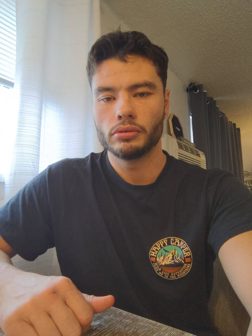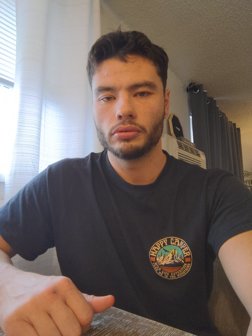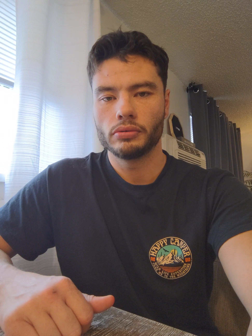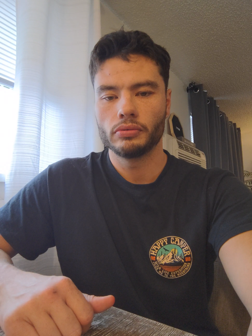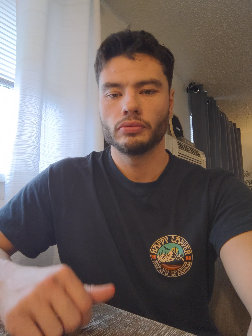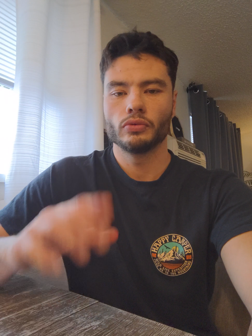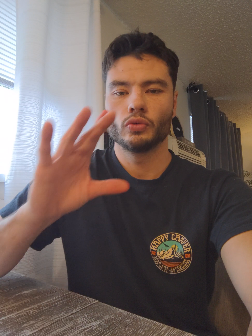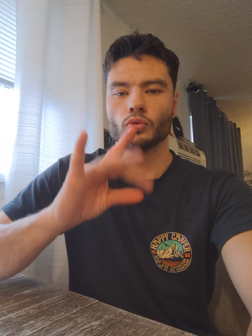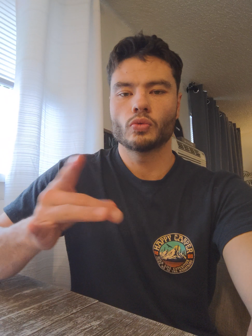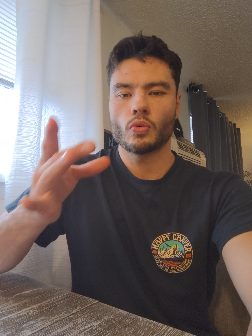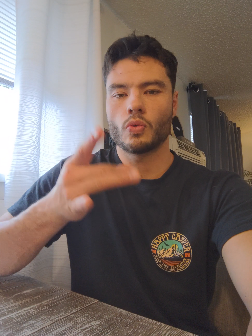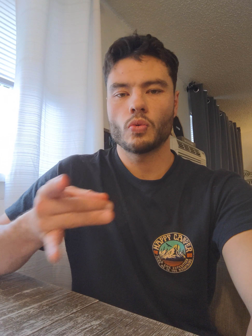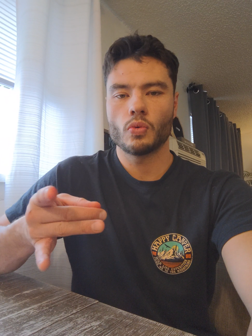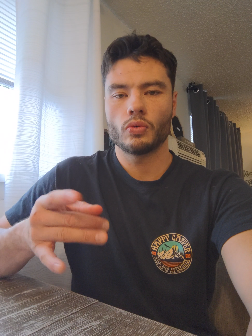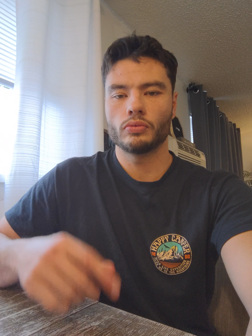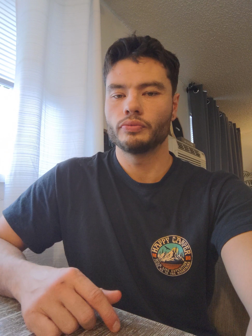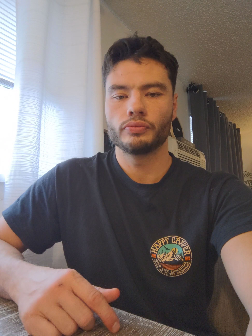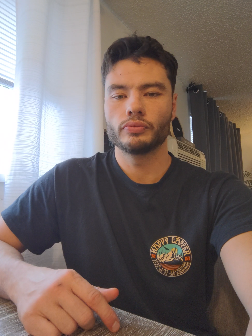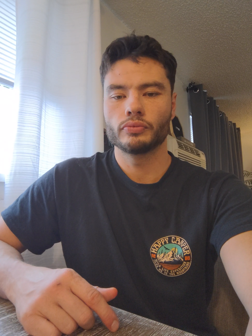store